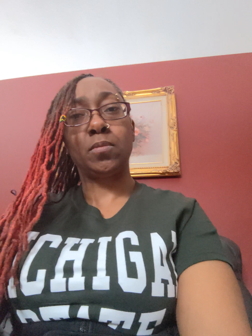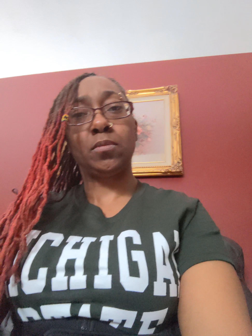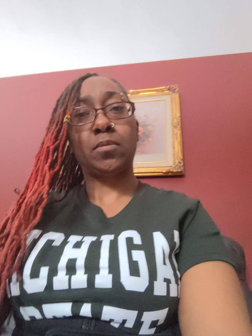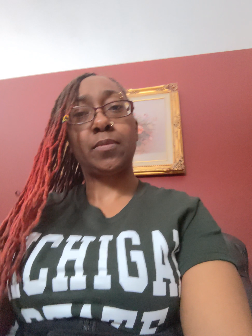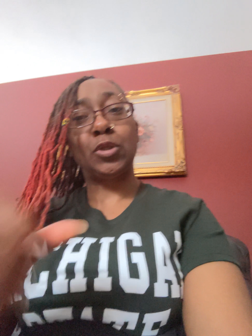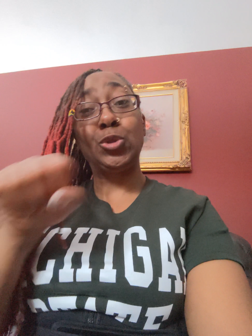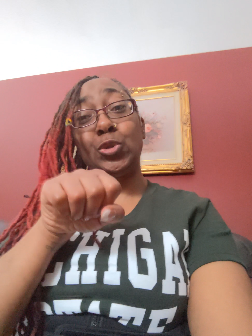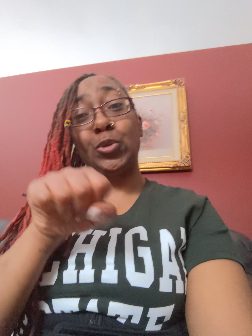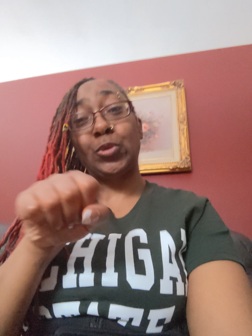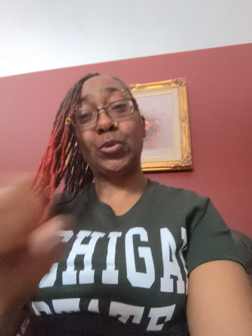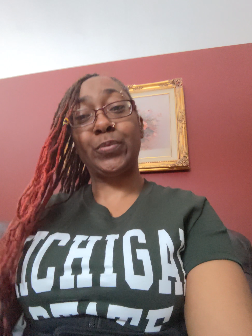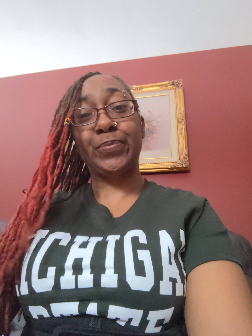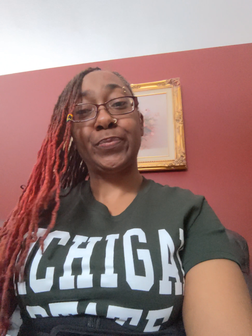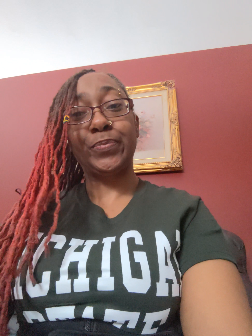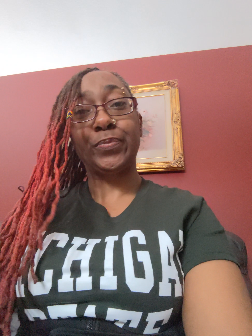shoe